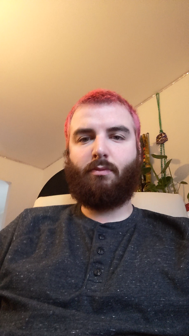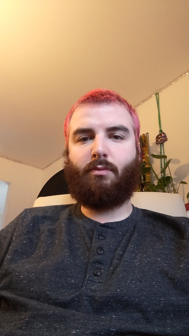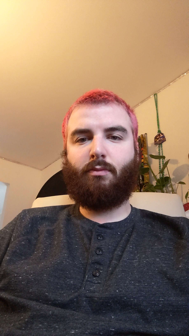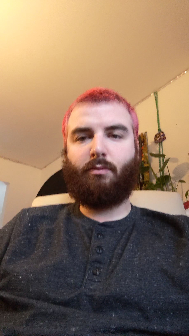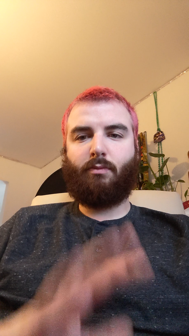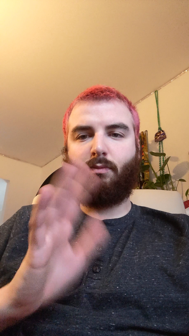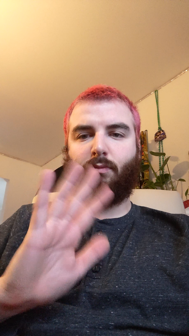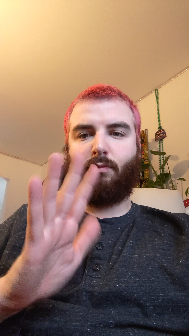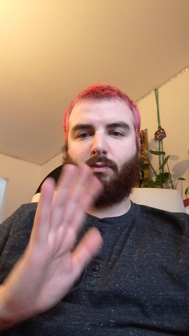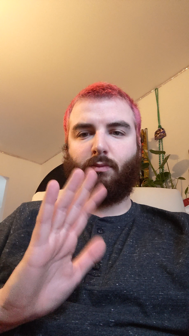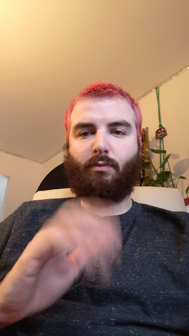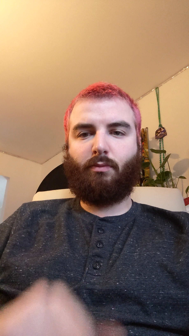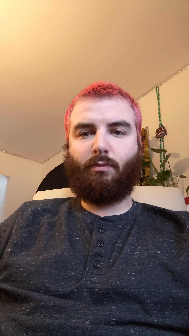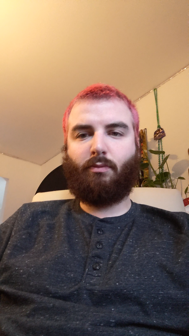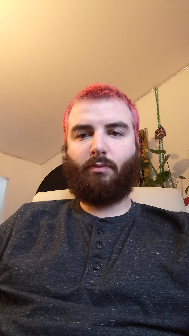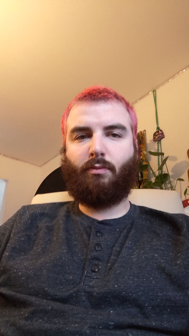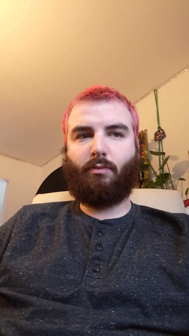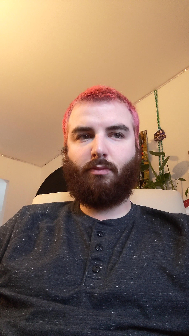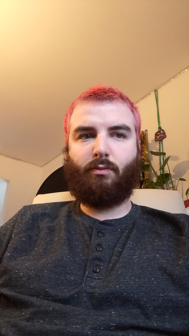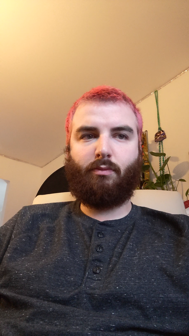cheese